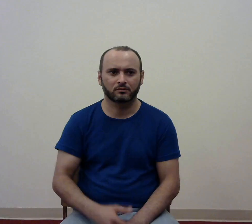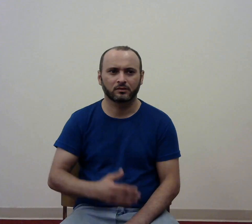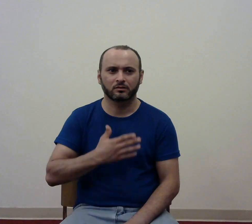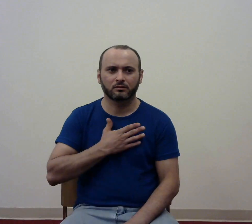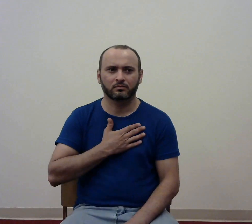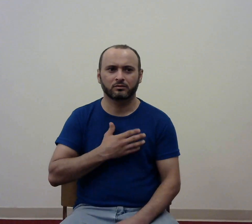mən